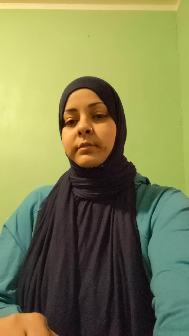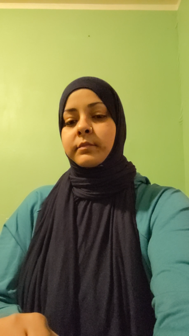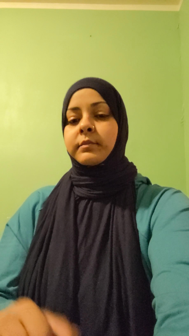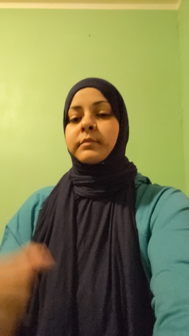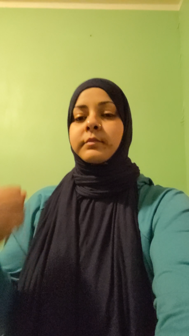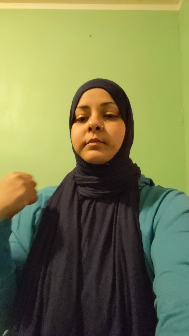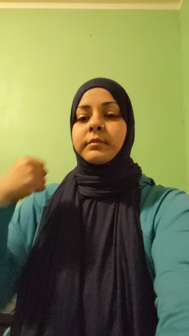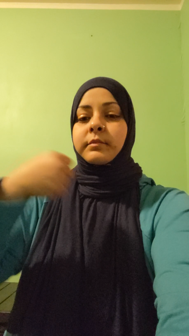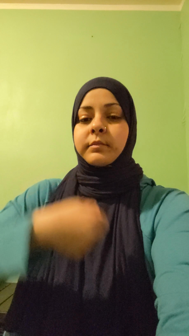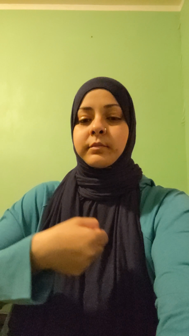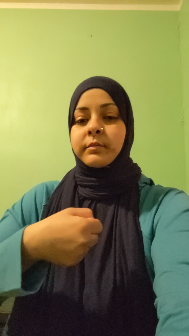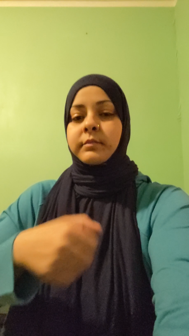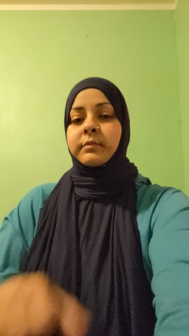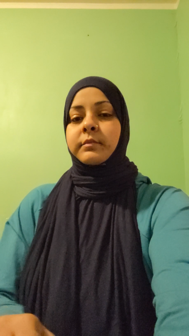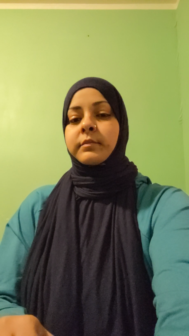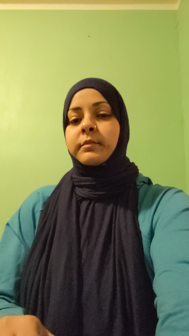coats